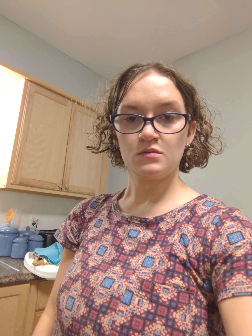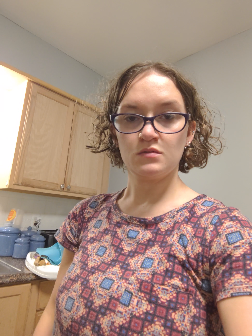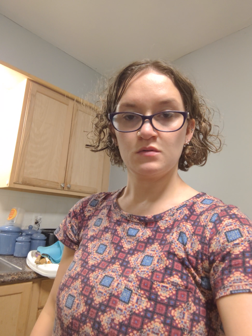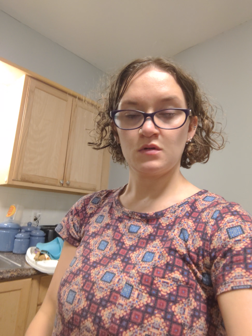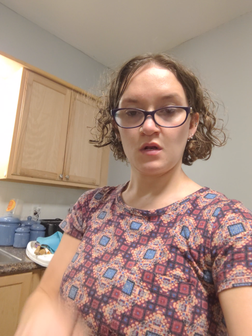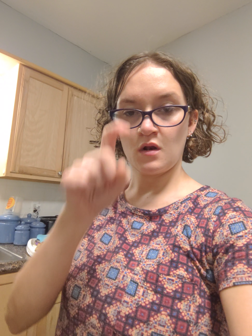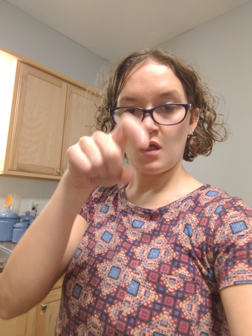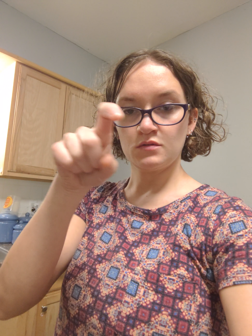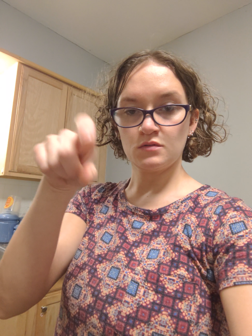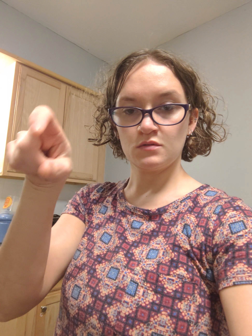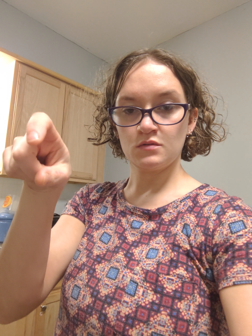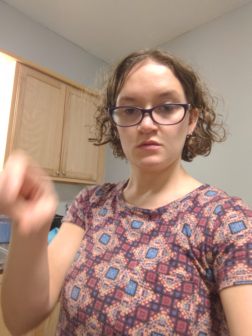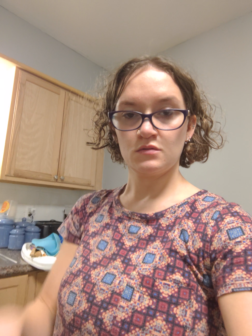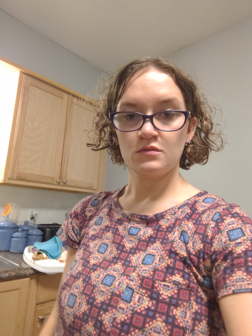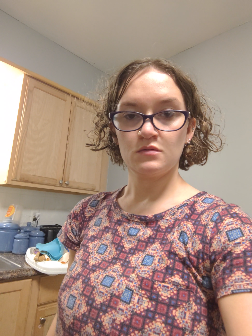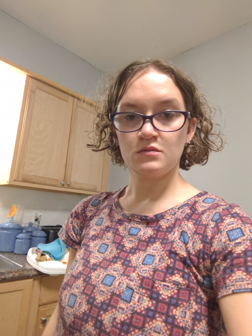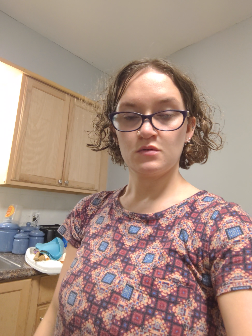closet